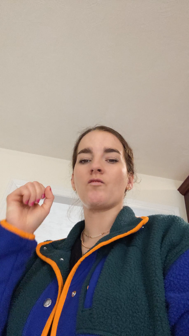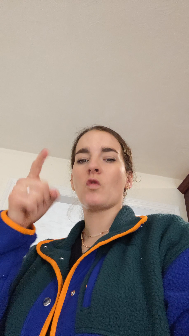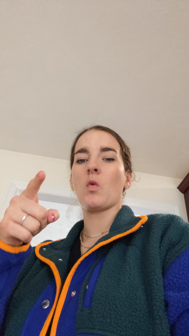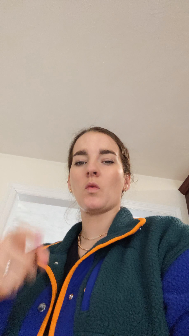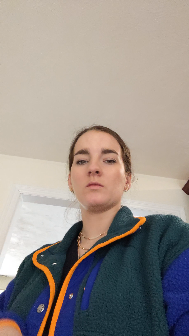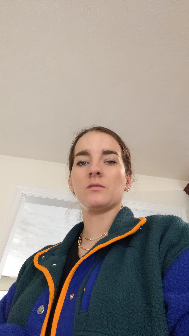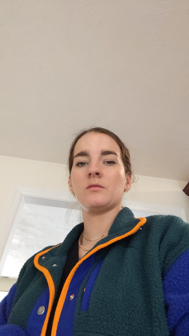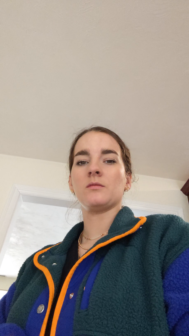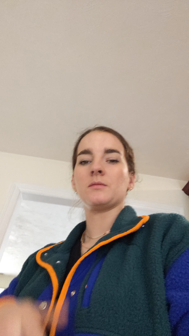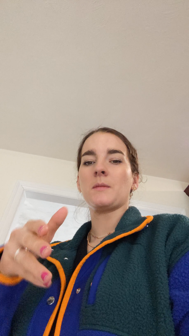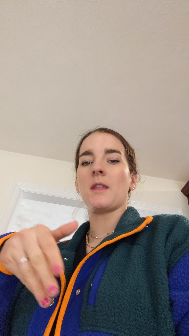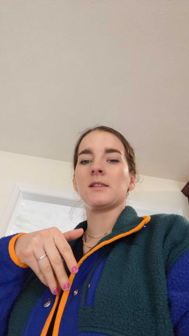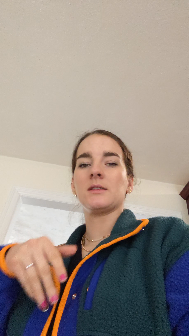pants